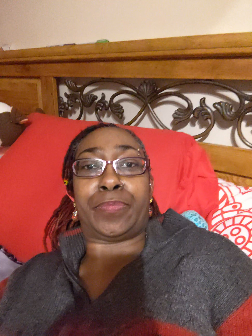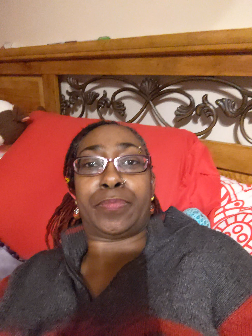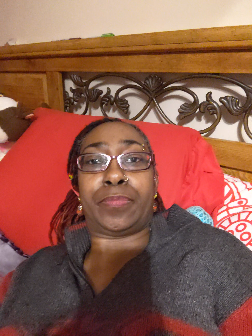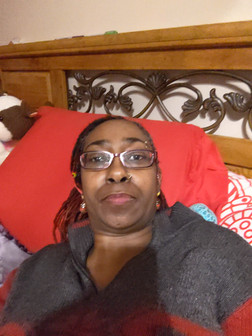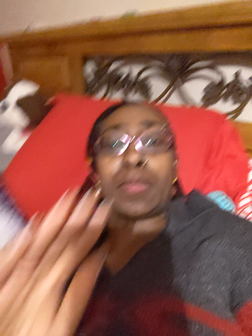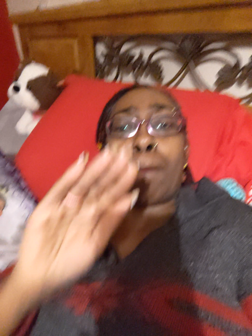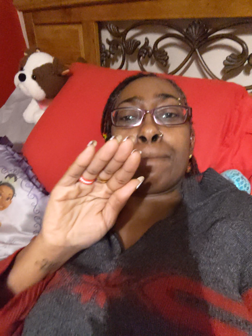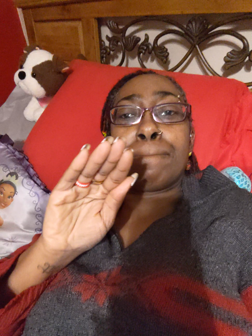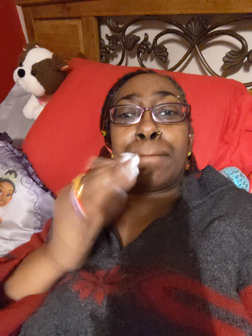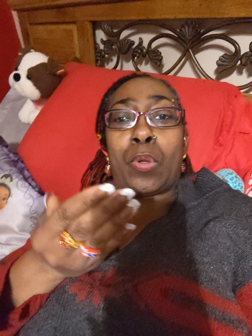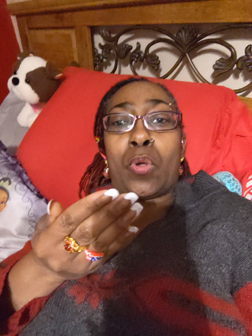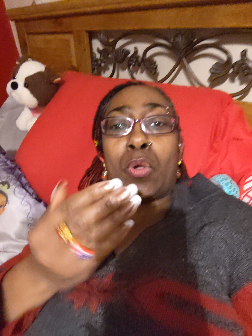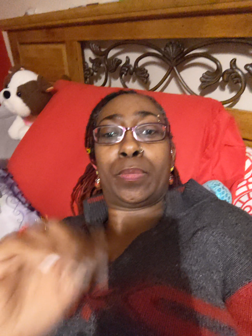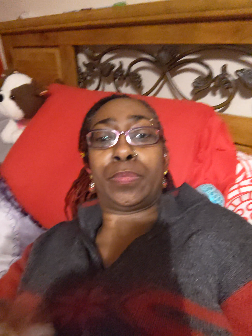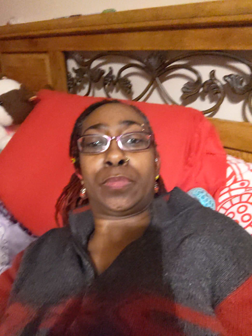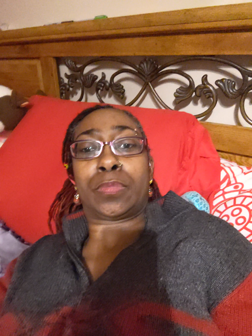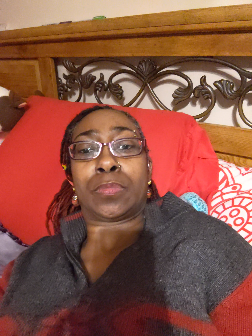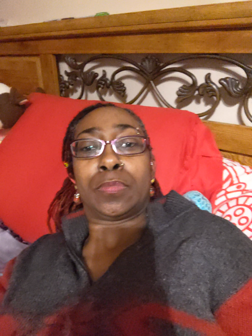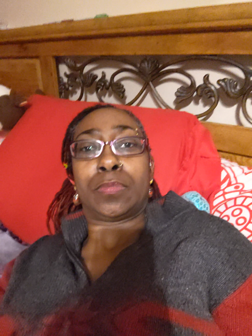book